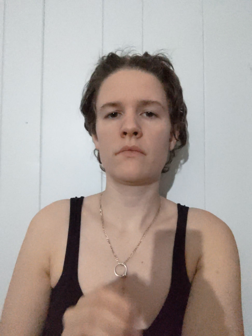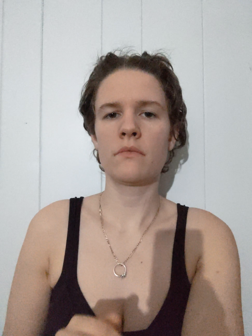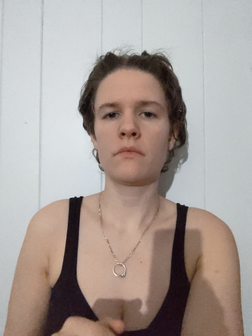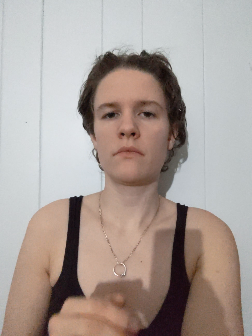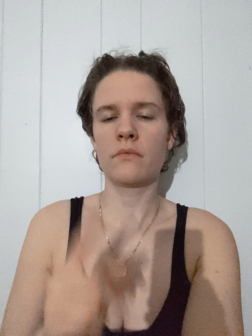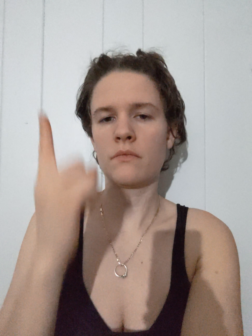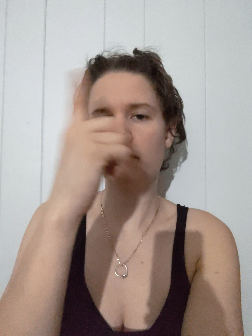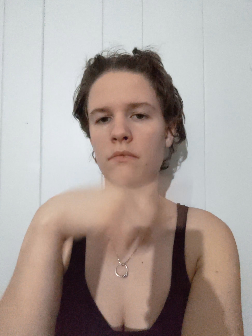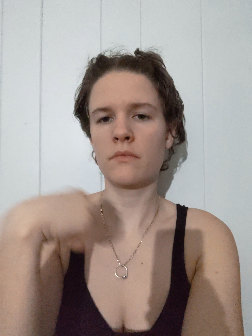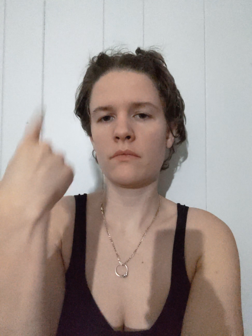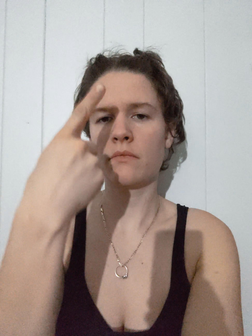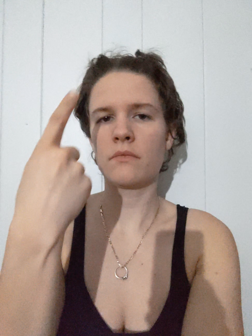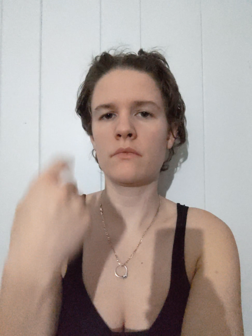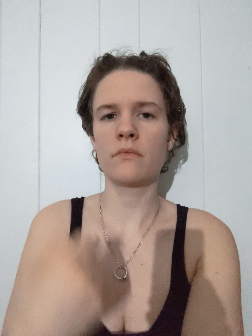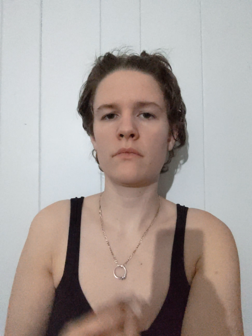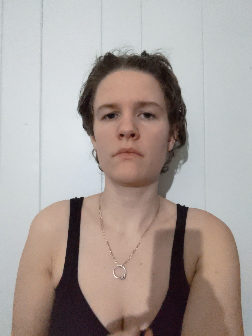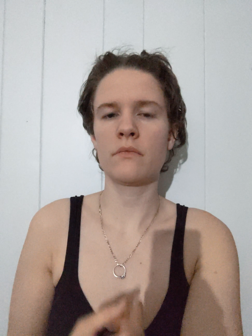look